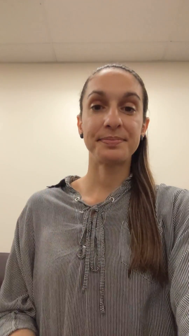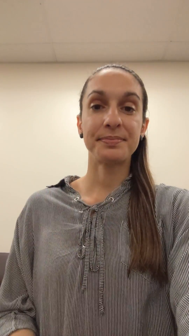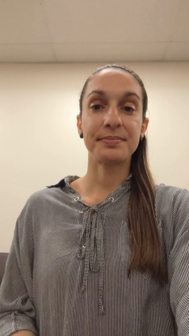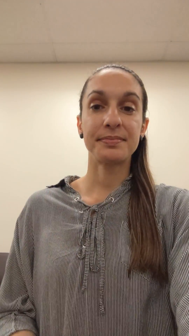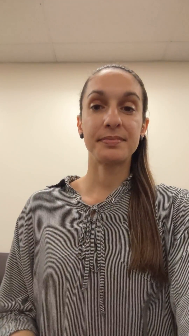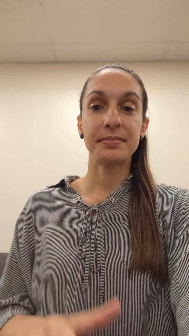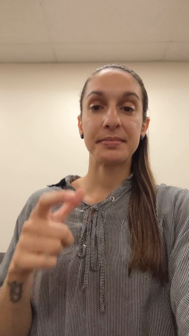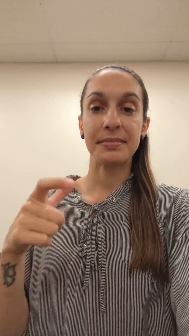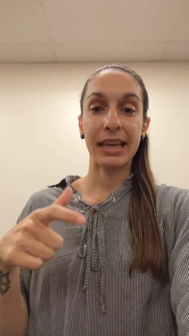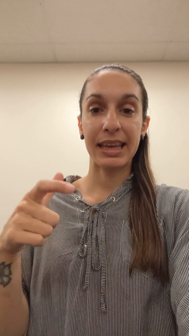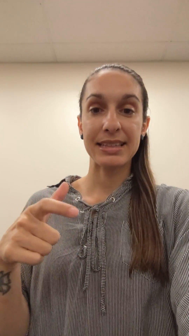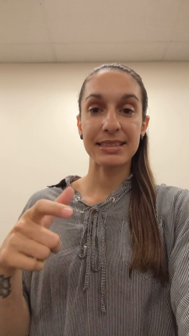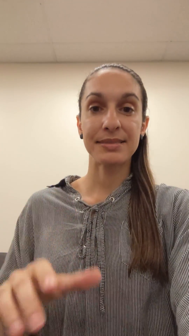plate